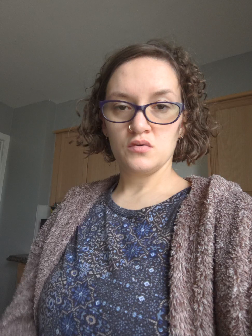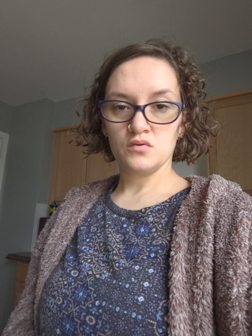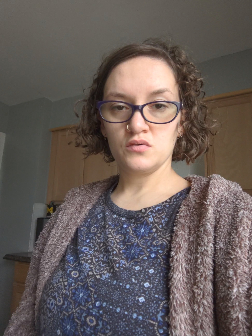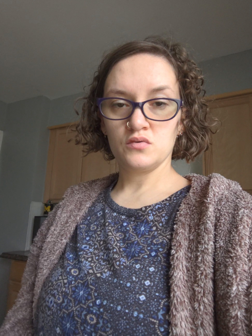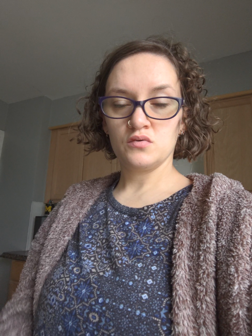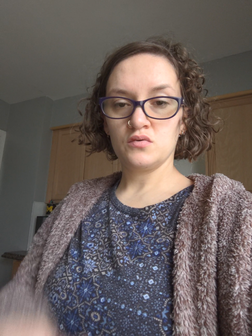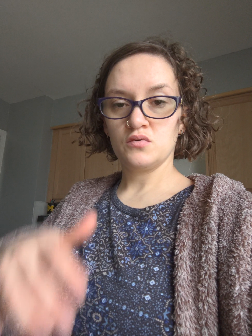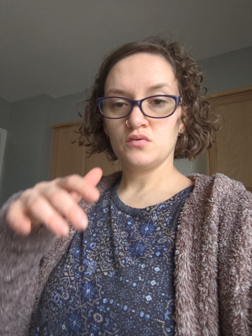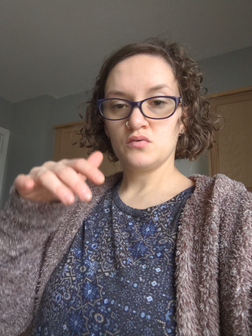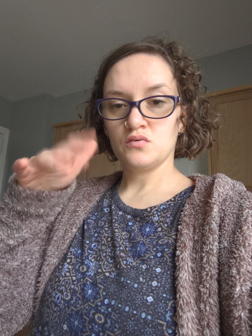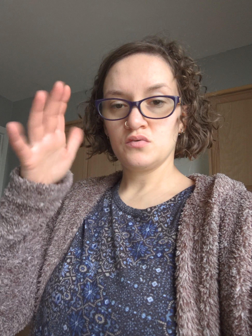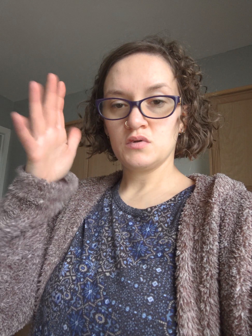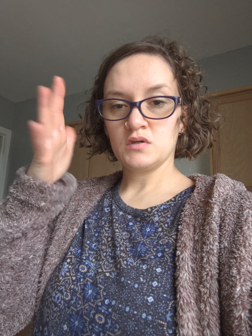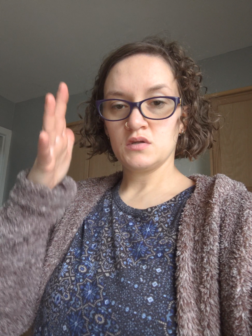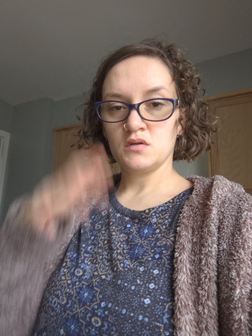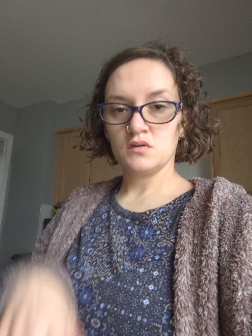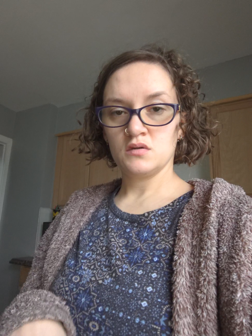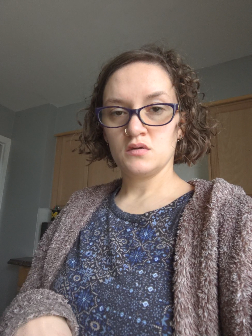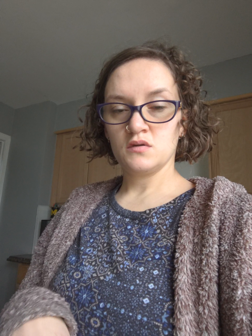tree